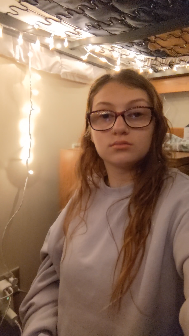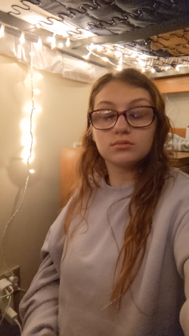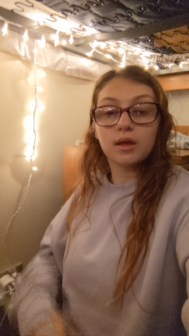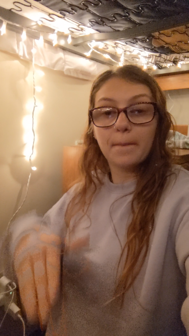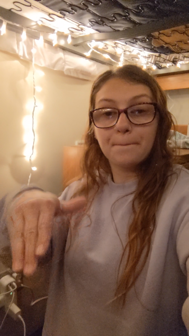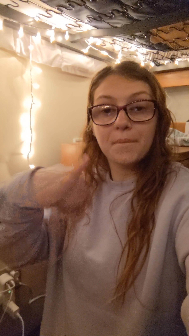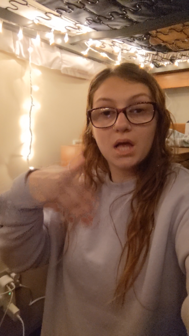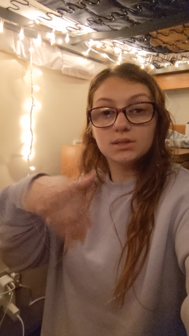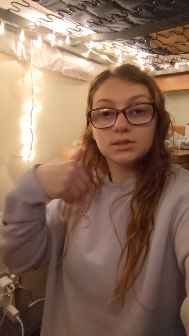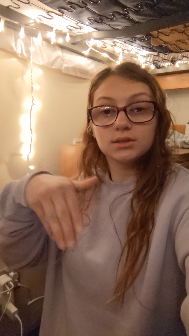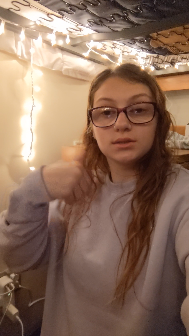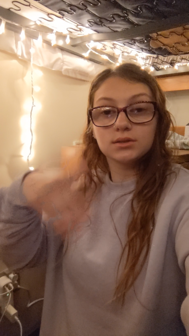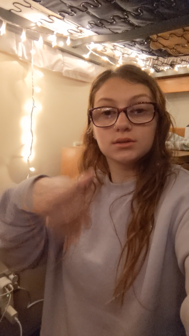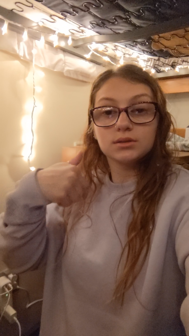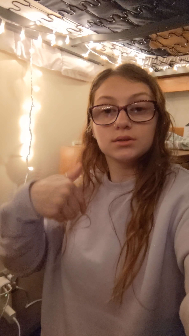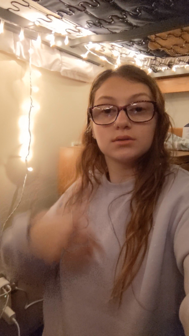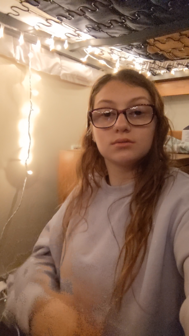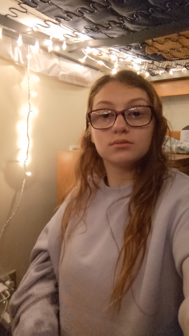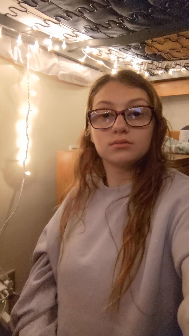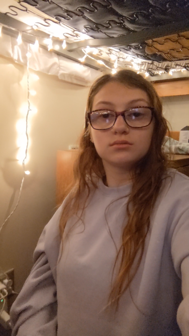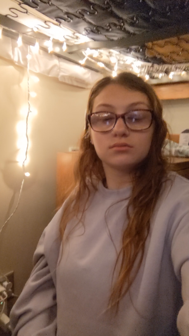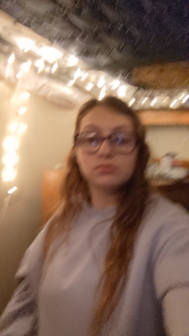pants